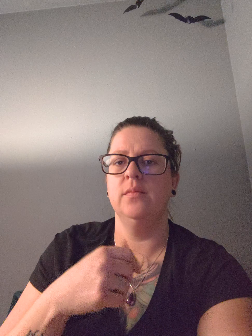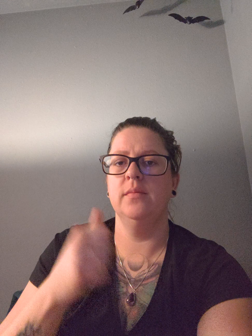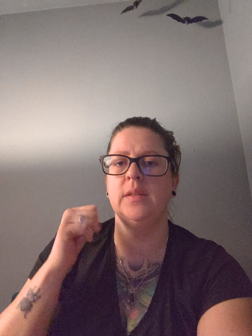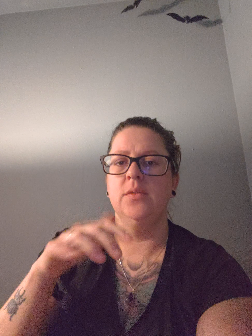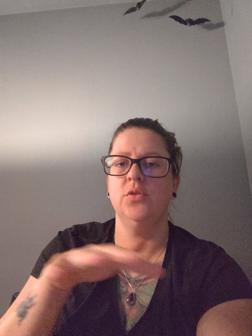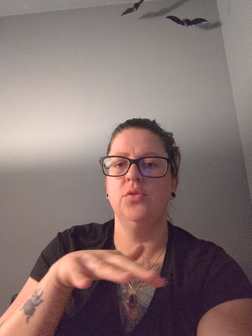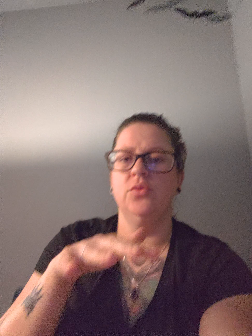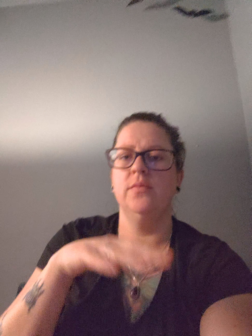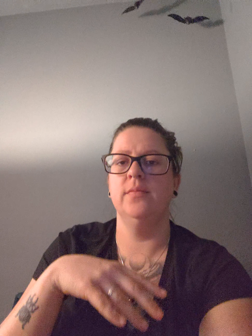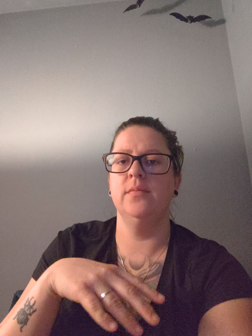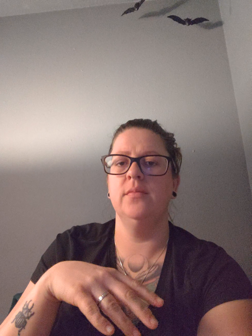backyard